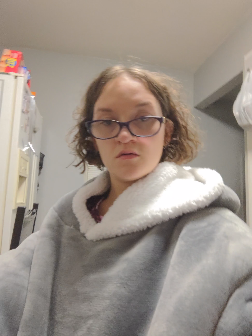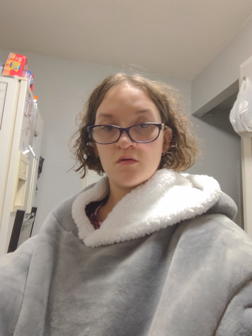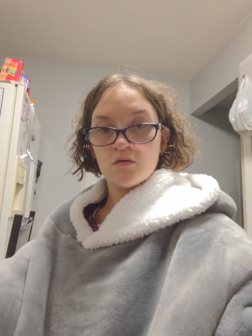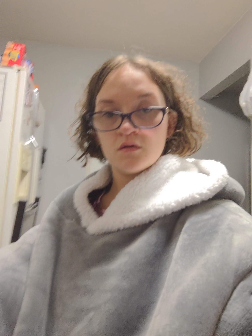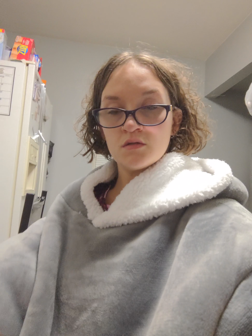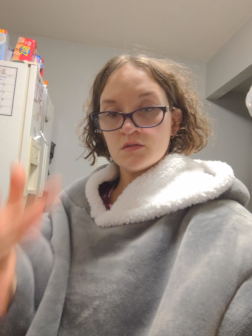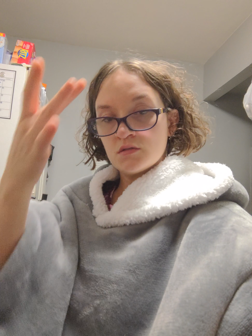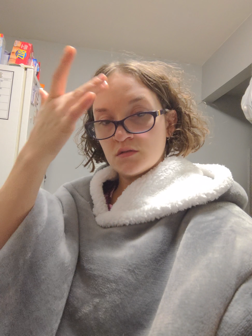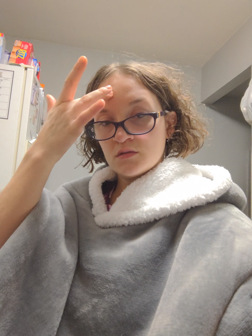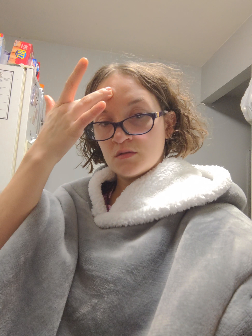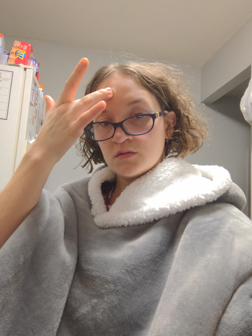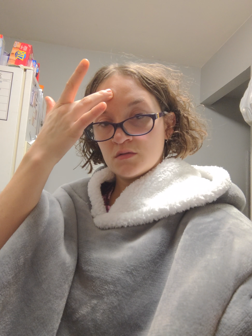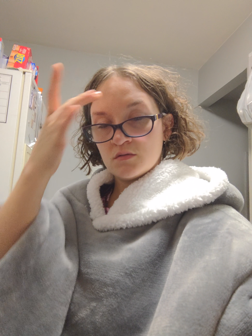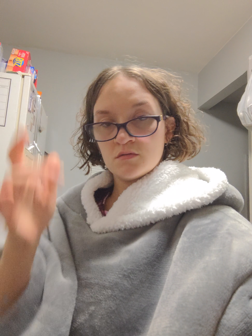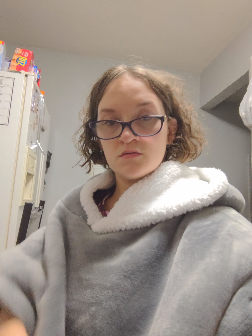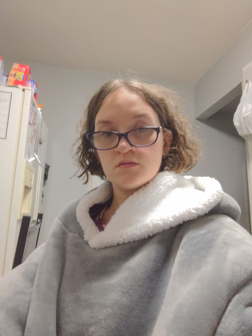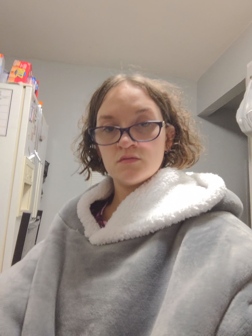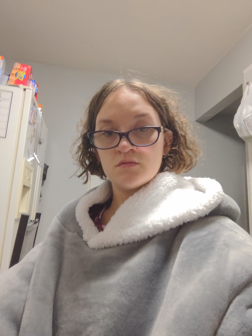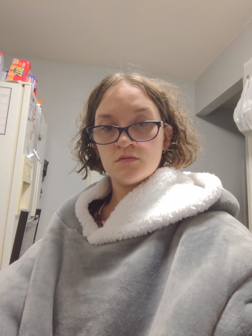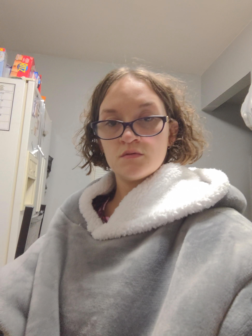sick